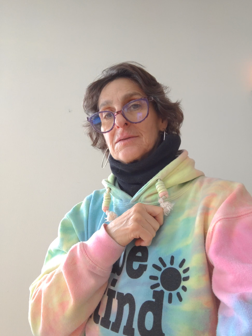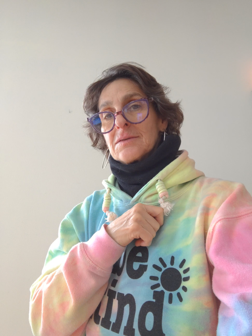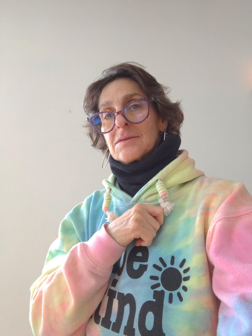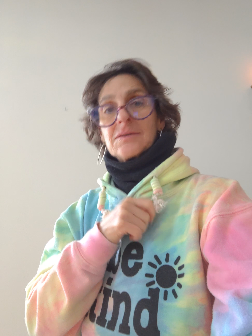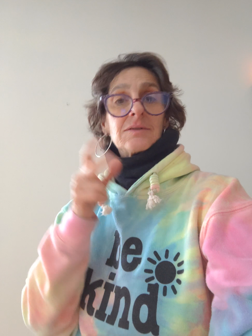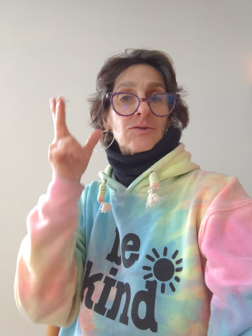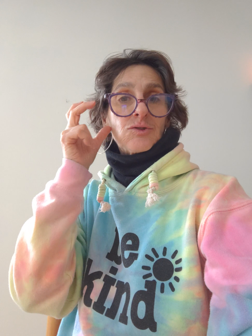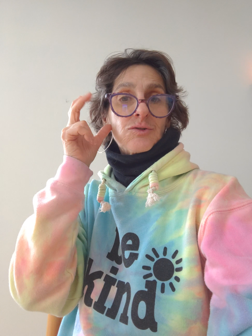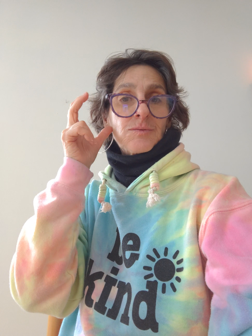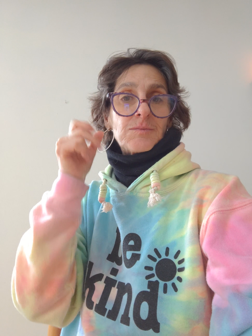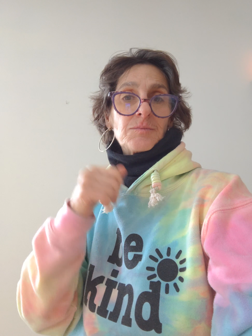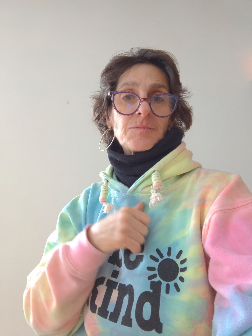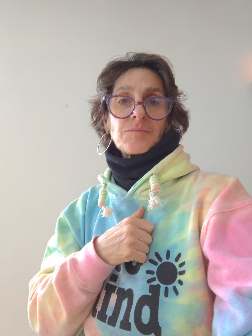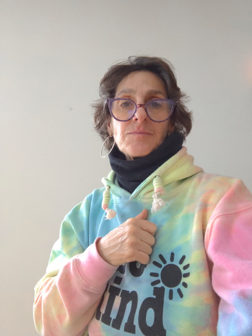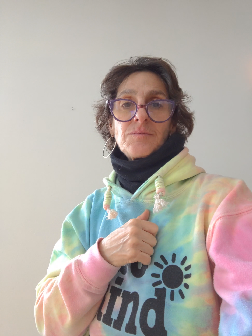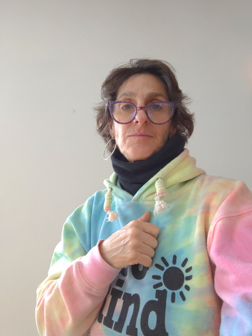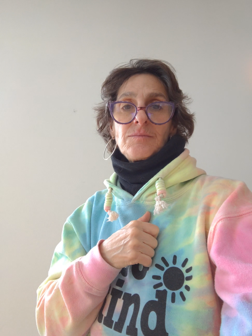hear